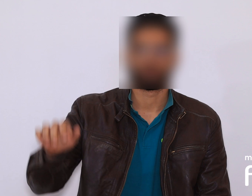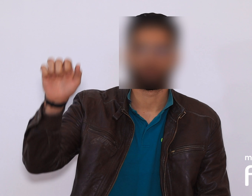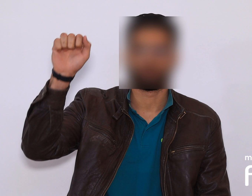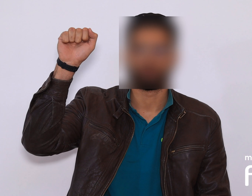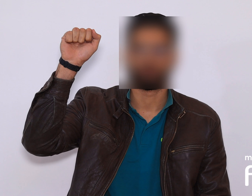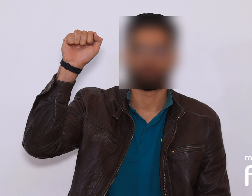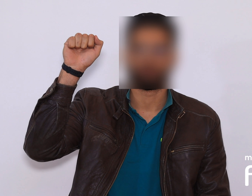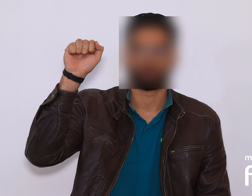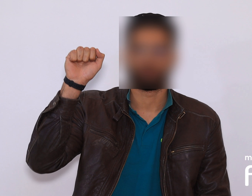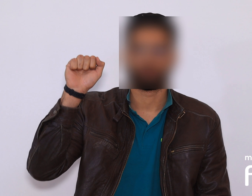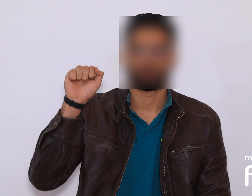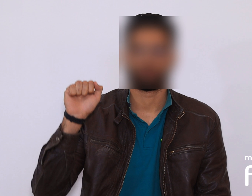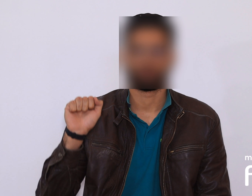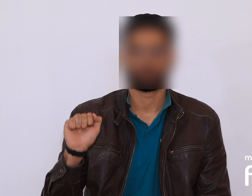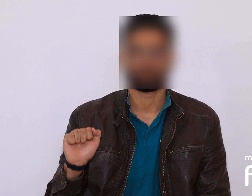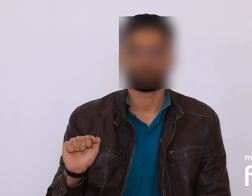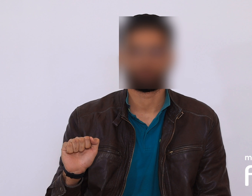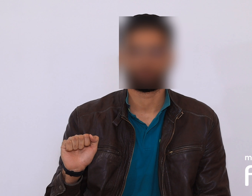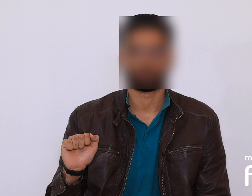آ